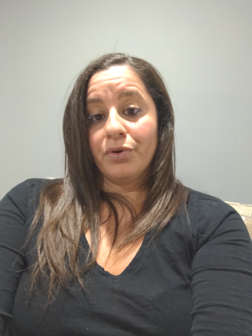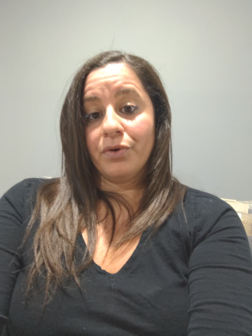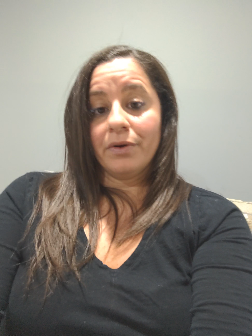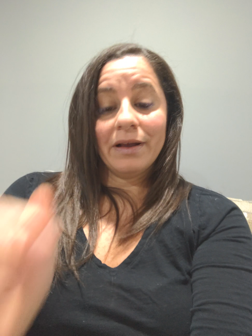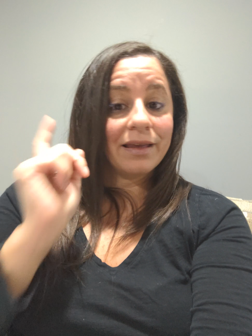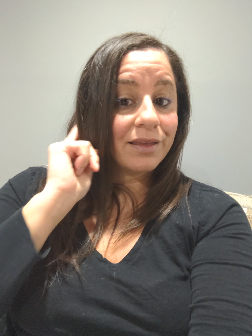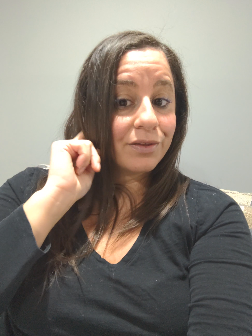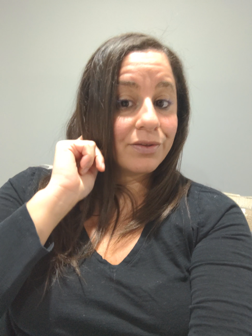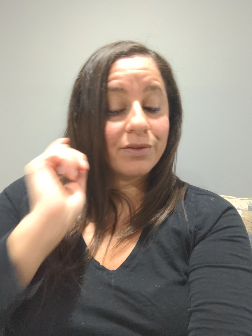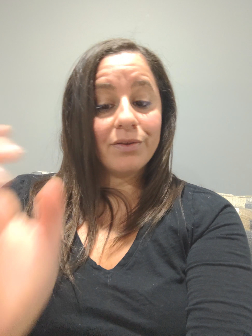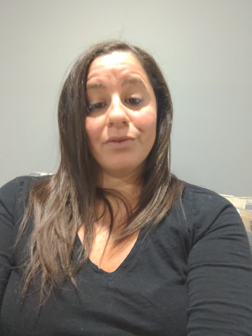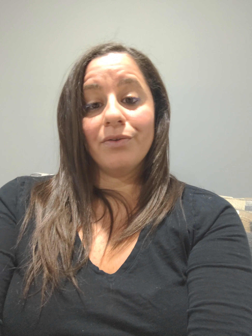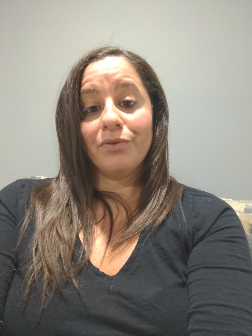ear